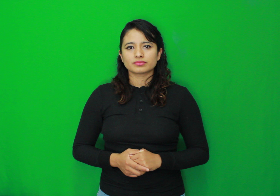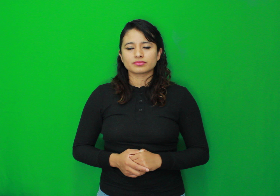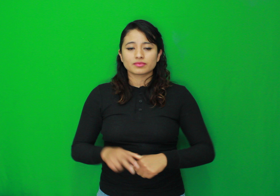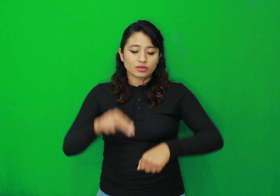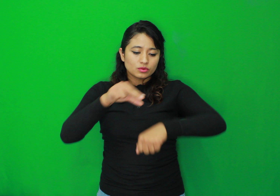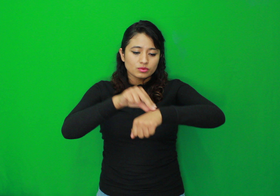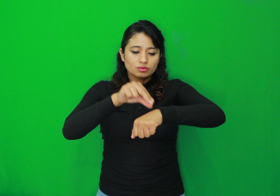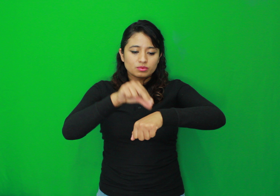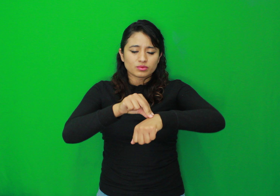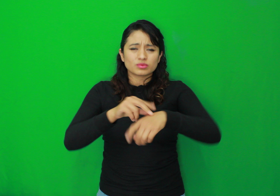doctor